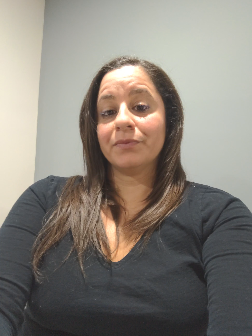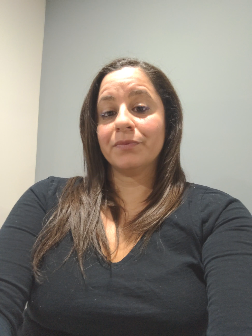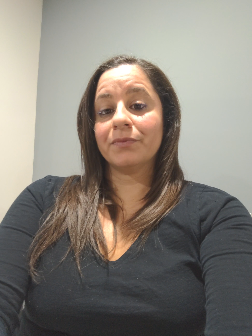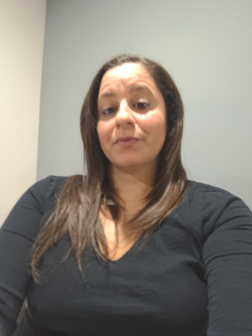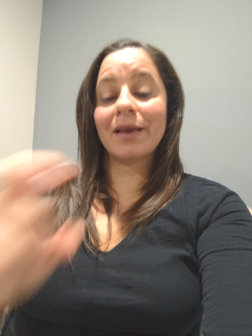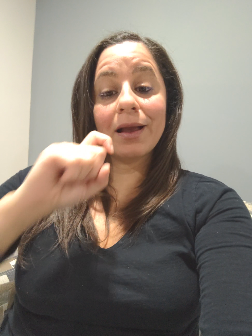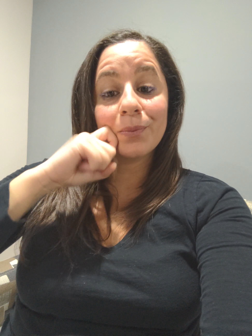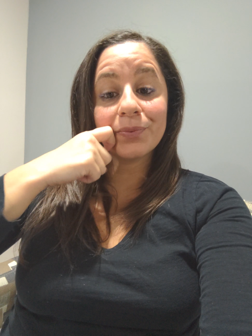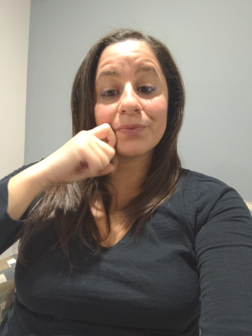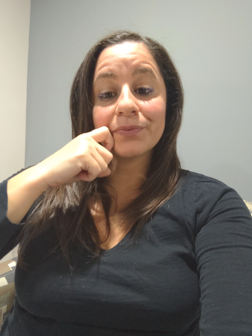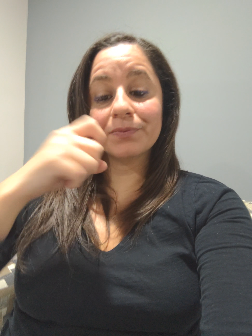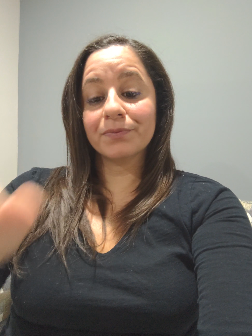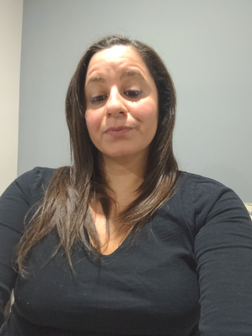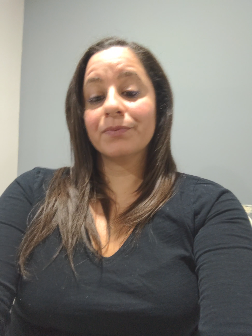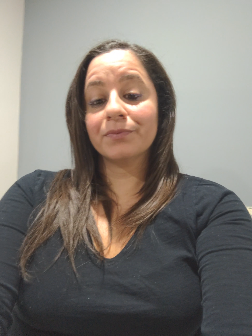apple